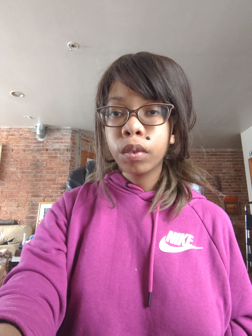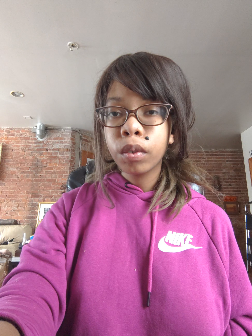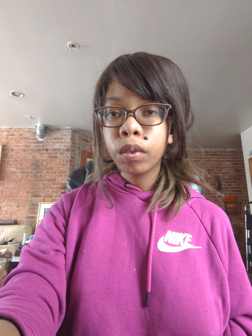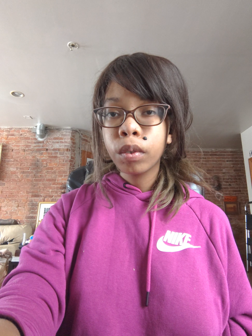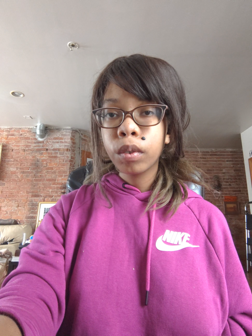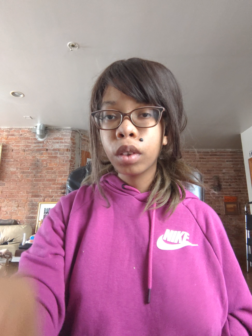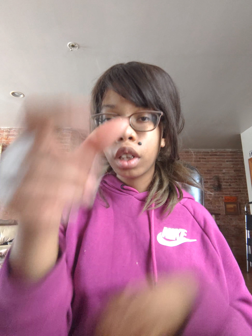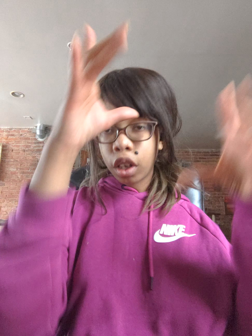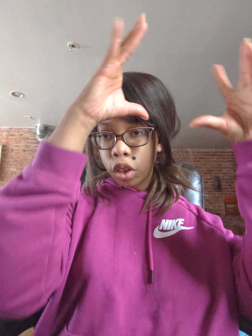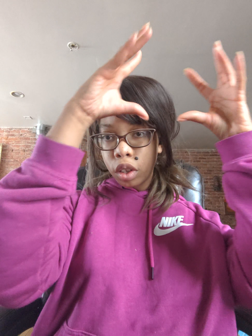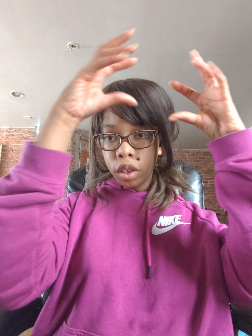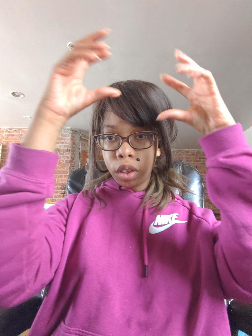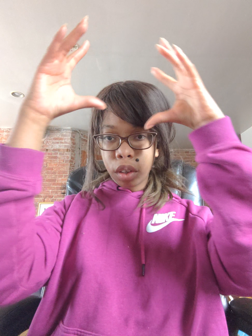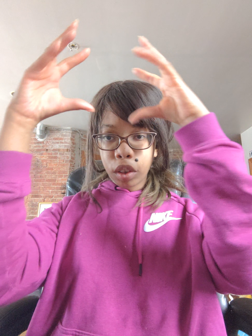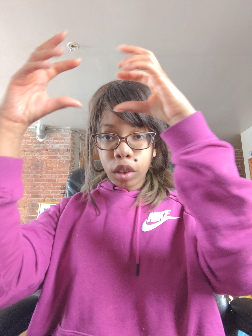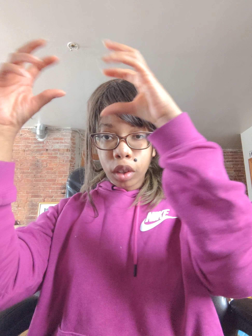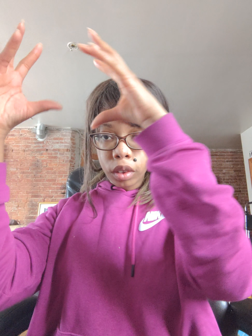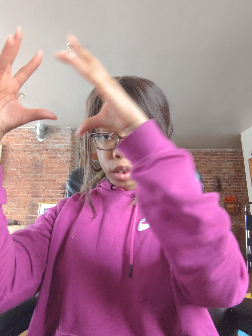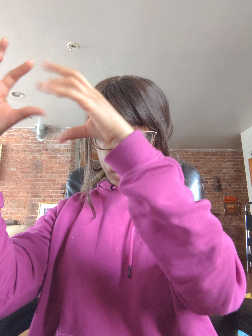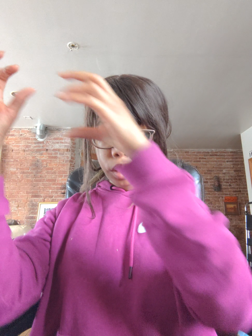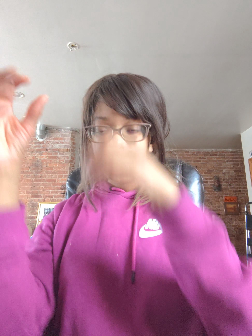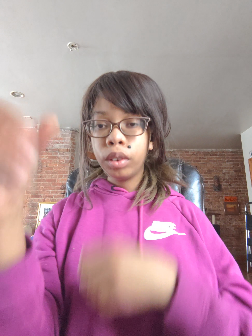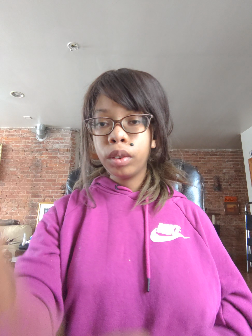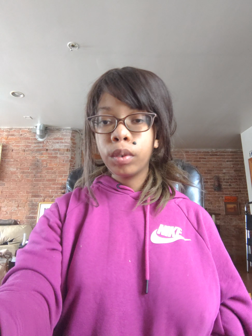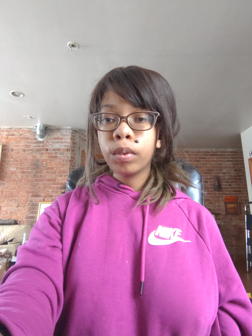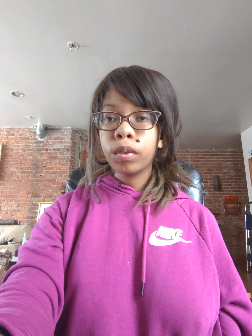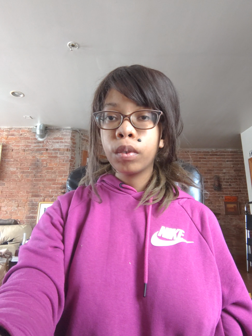cloud